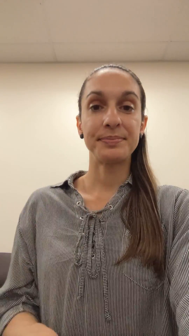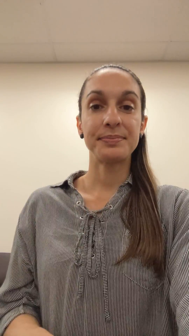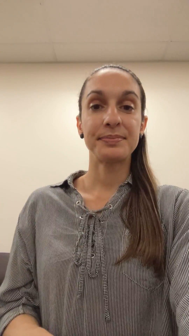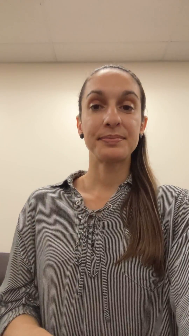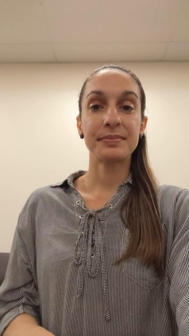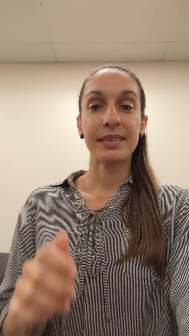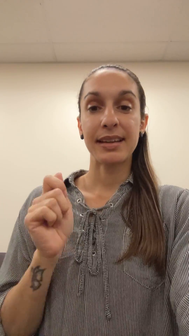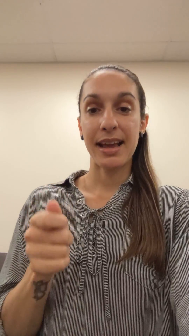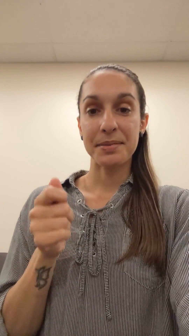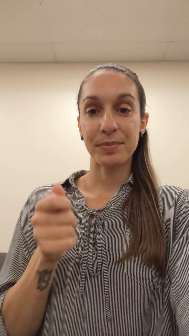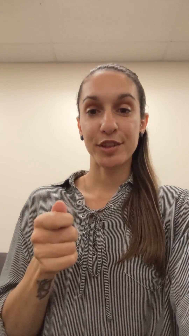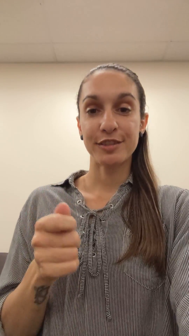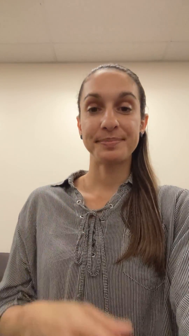hammer